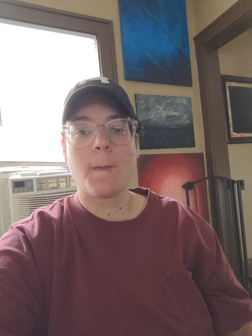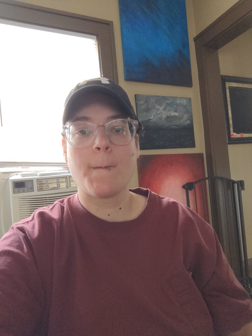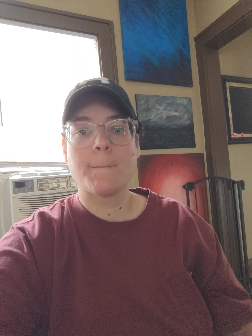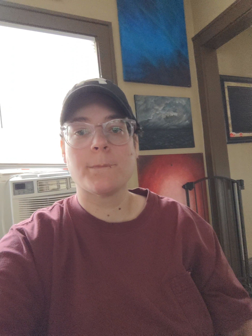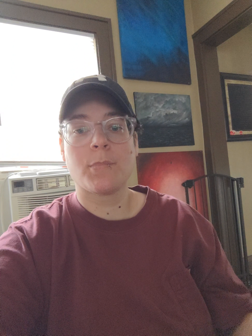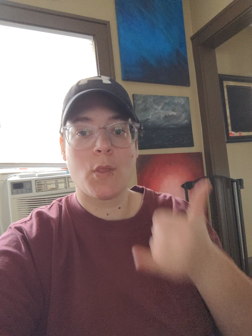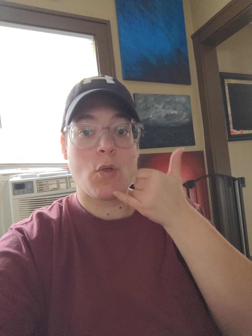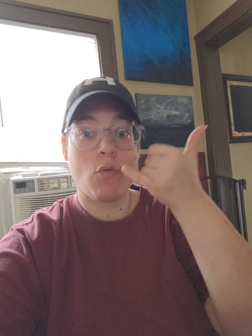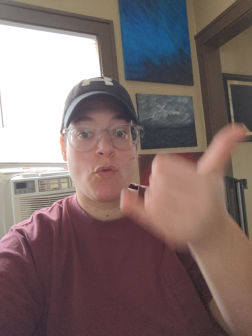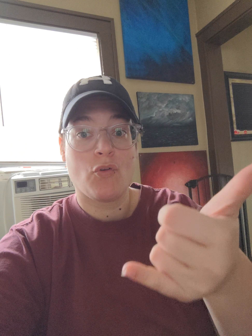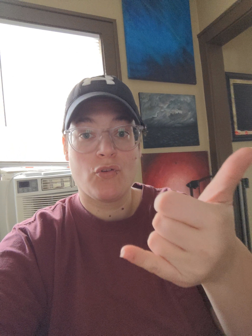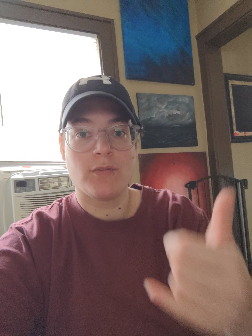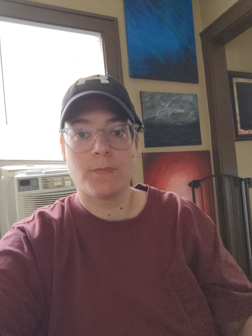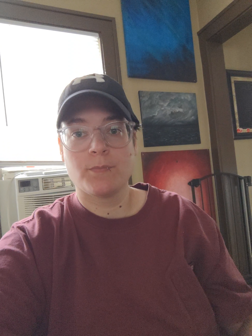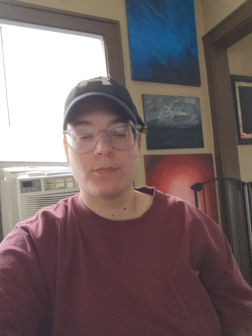call on the phone